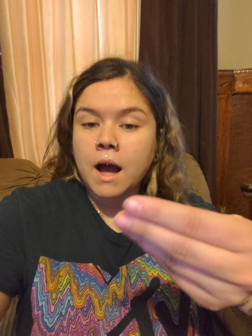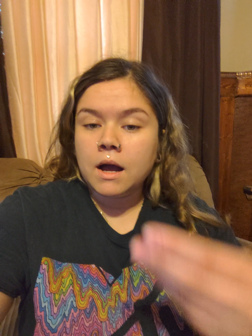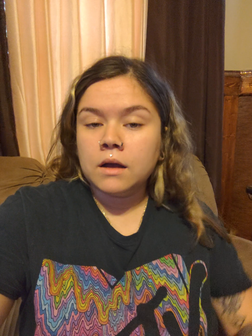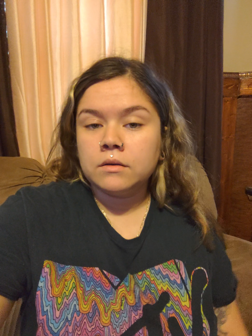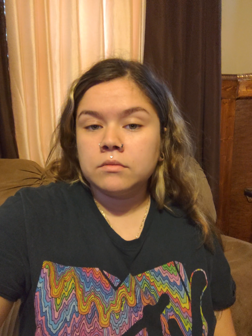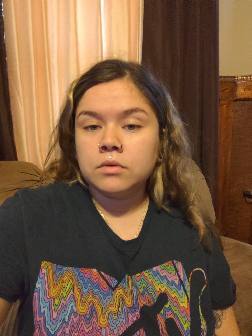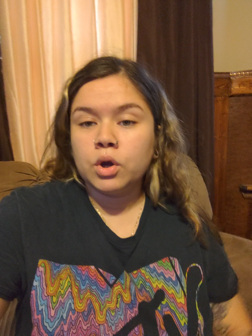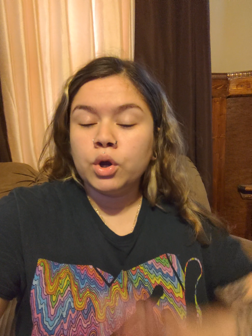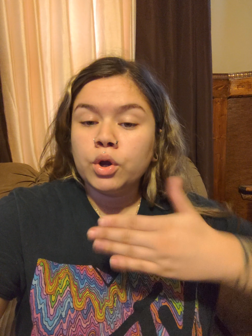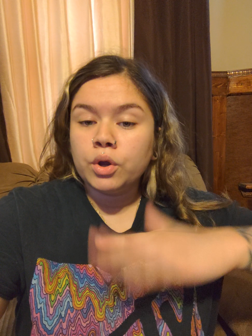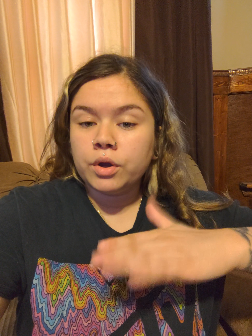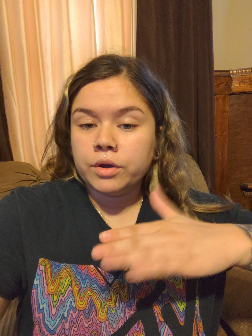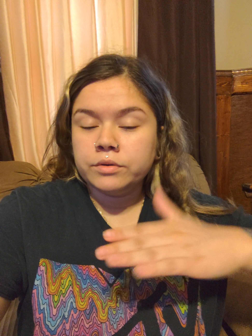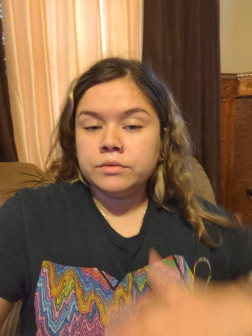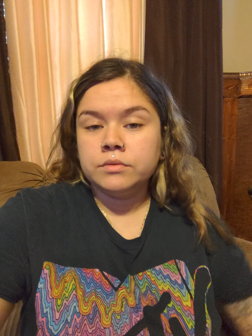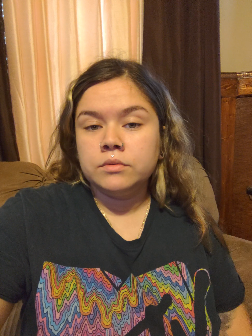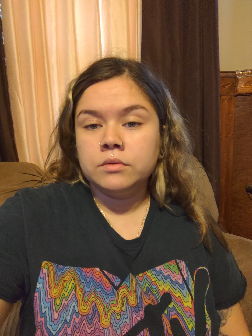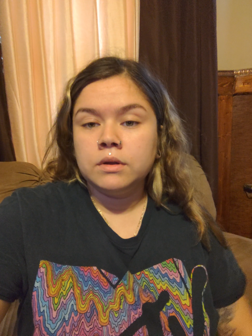cook